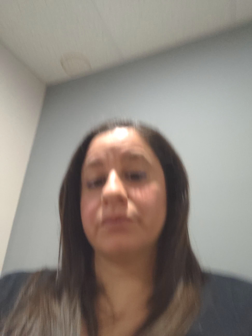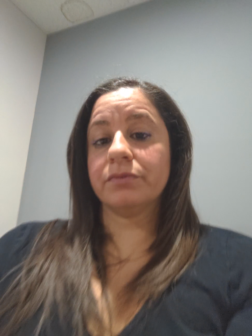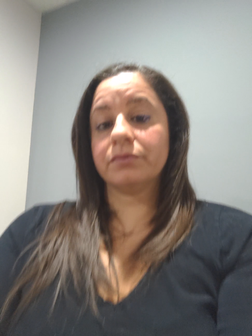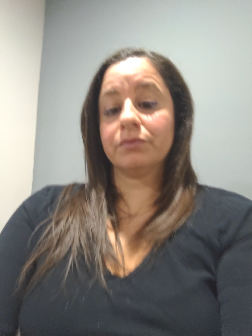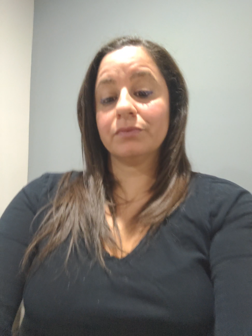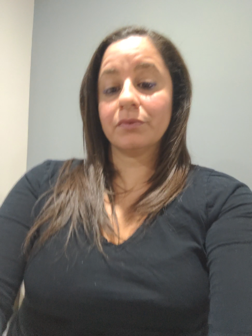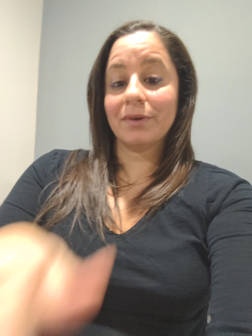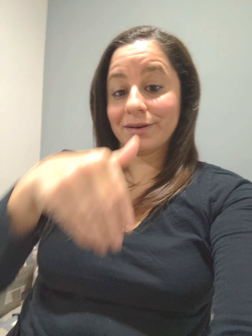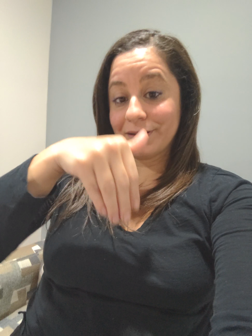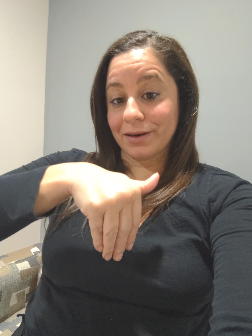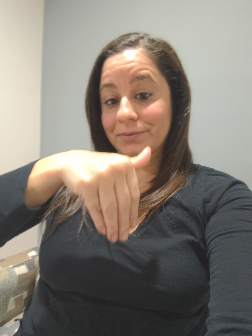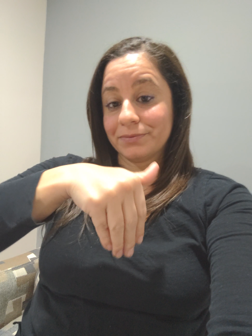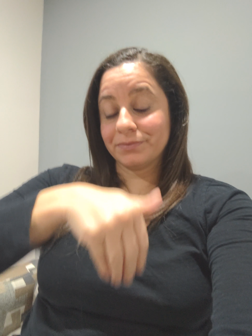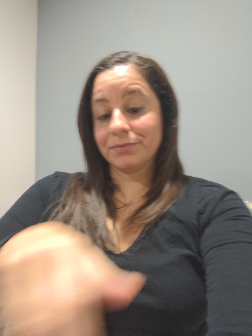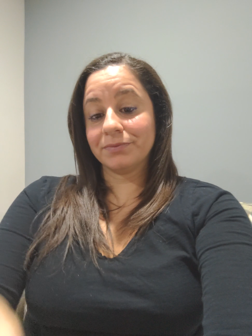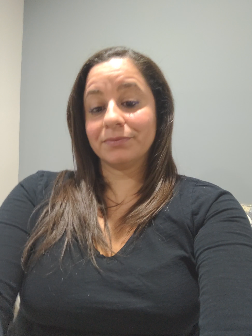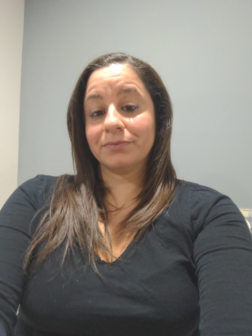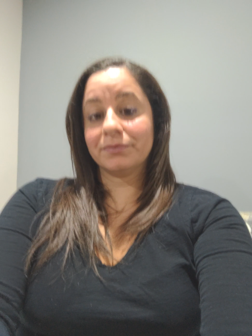night